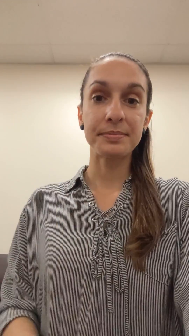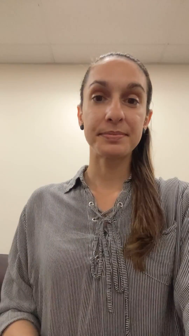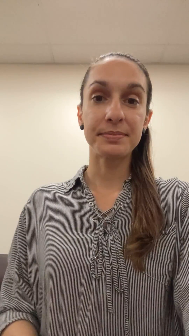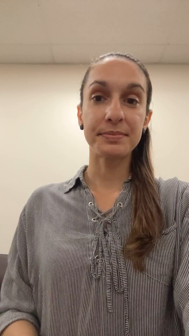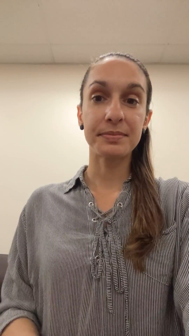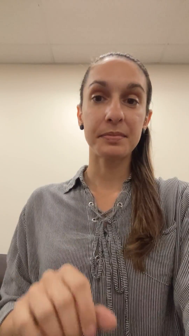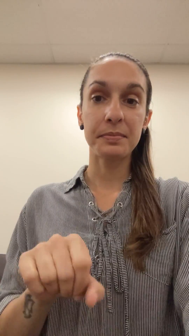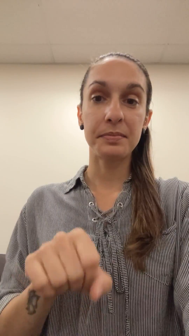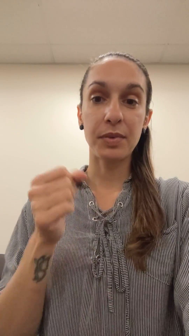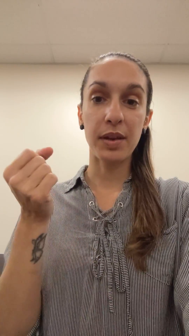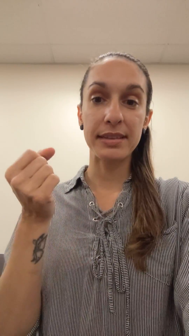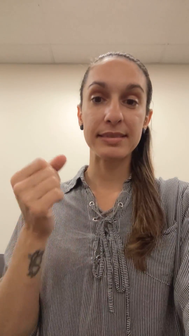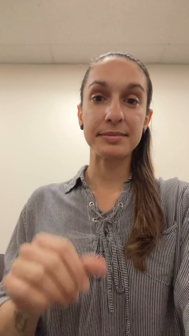broken